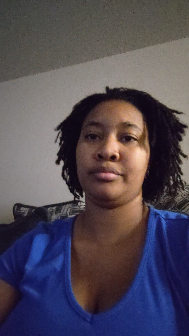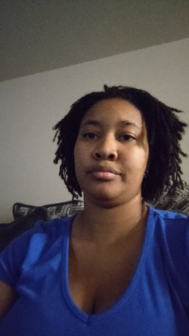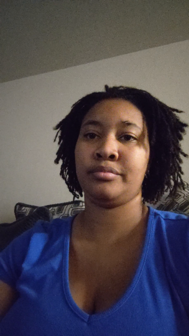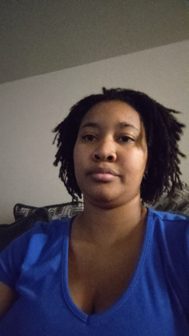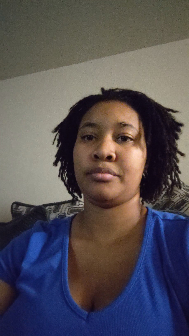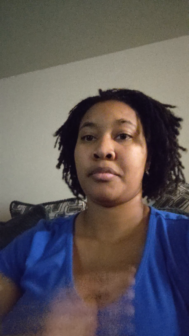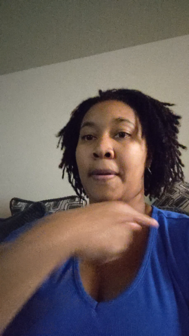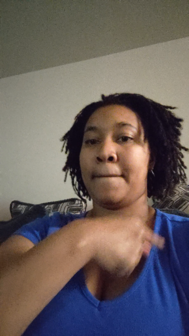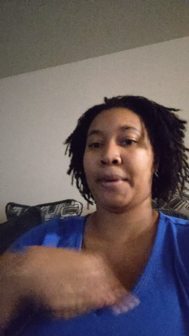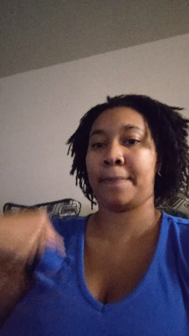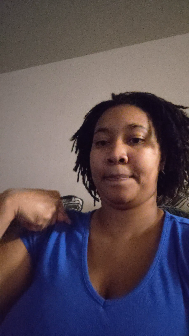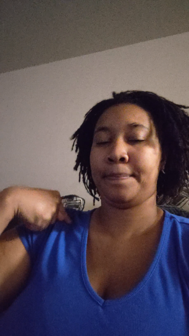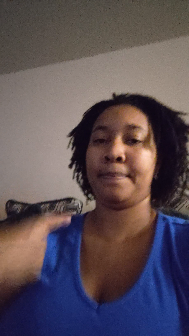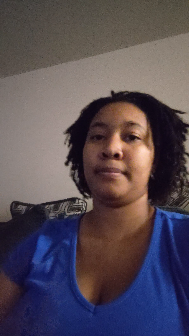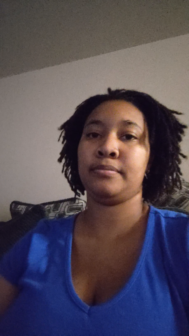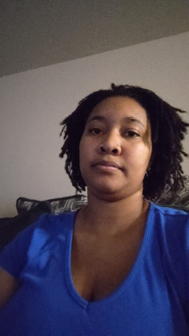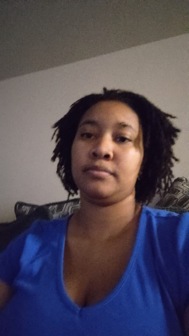bib